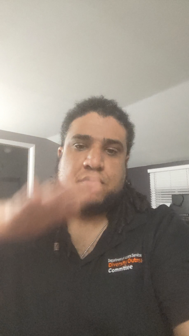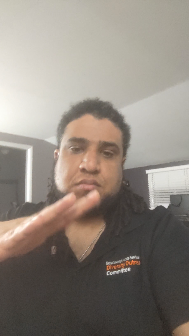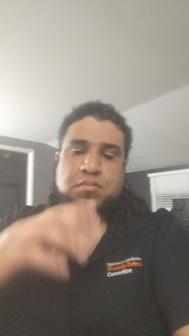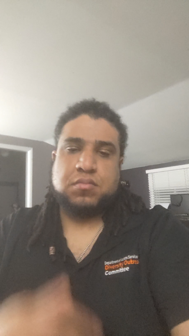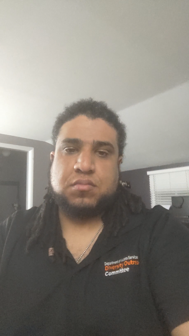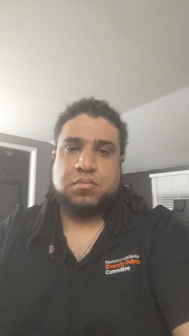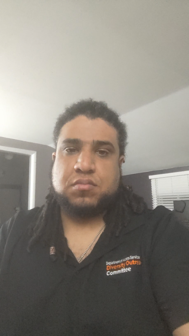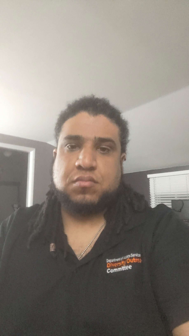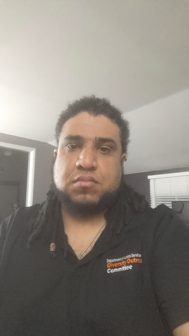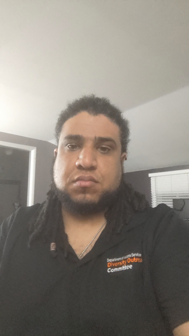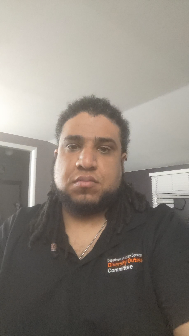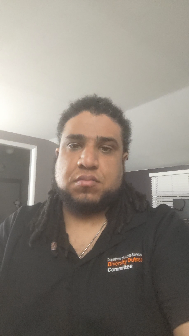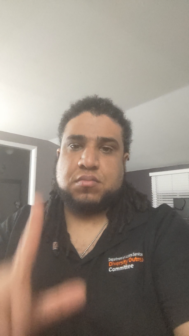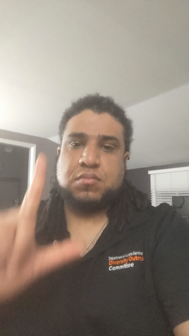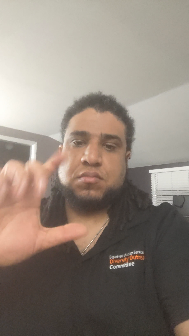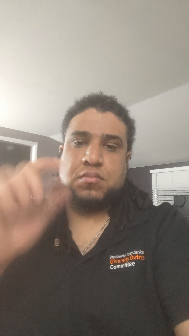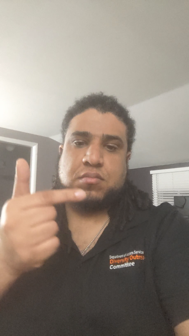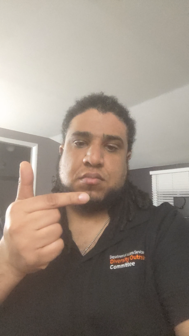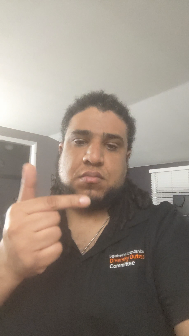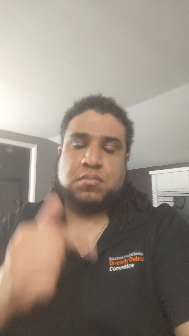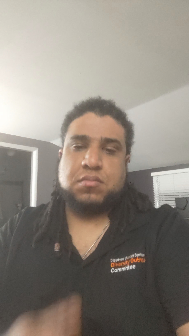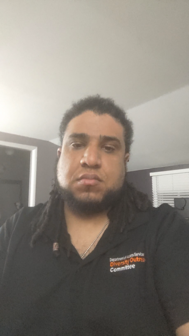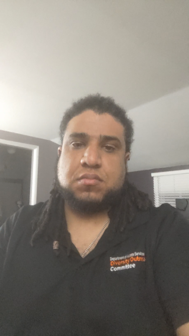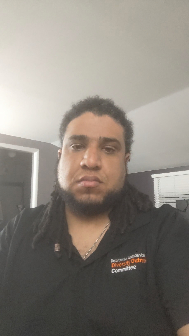leg